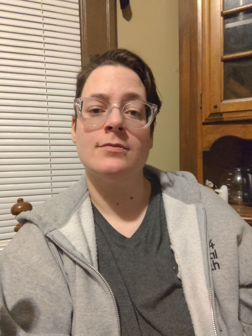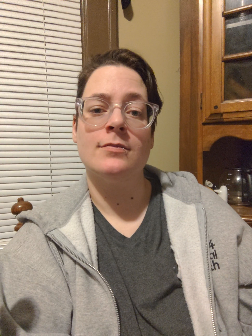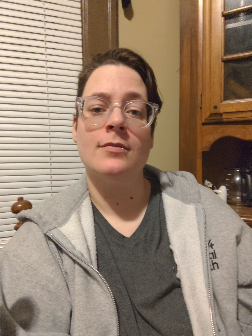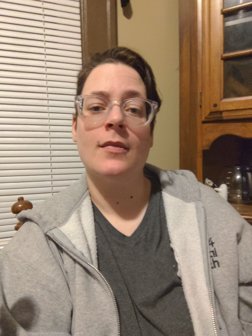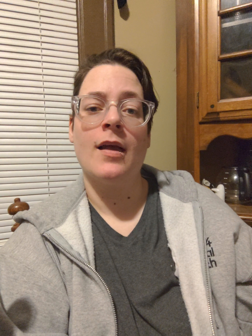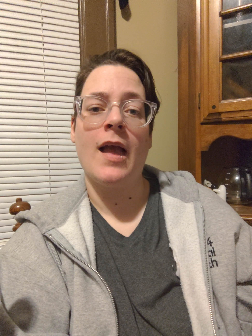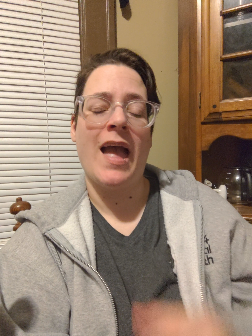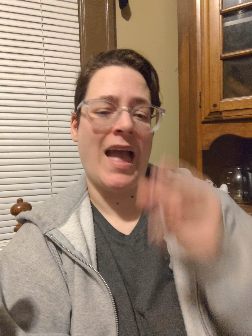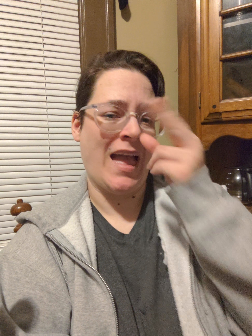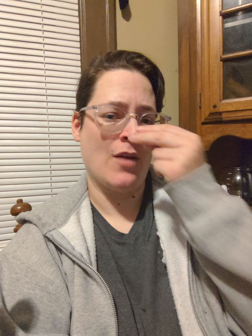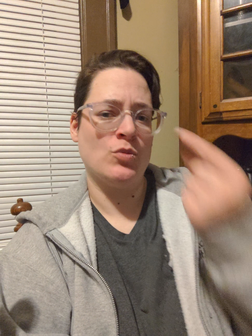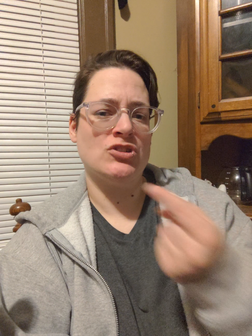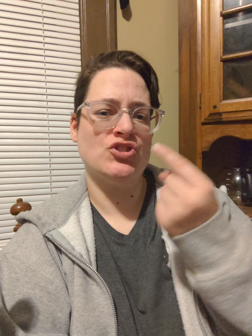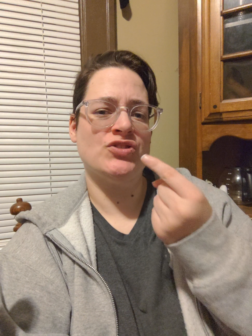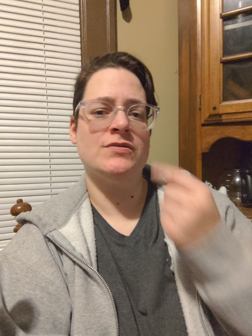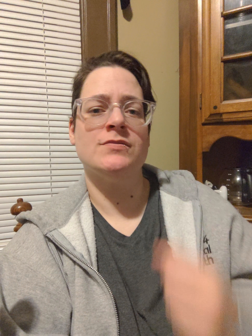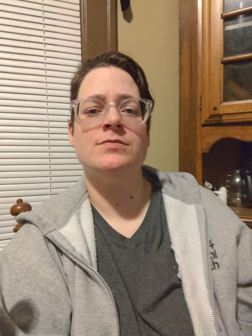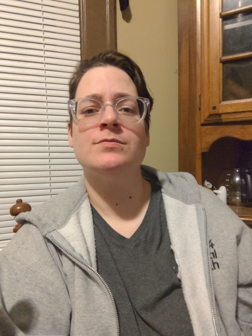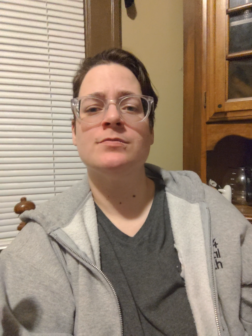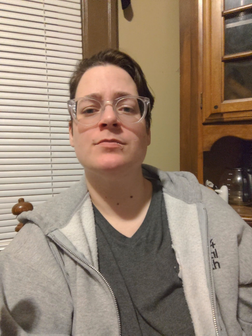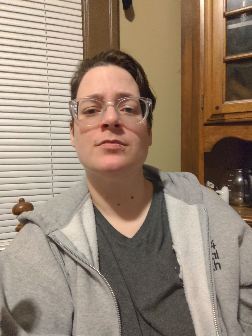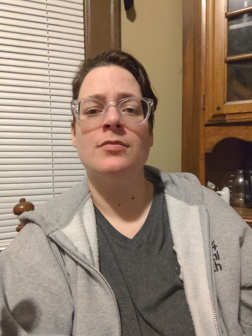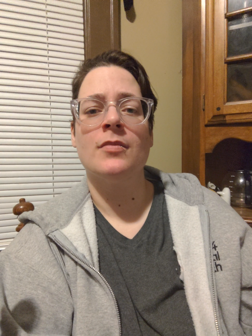owie